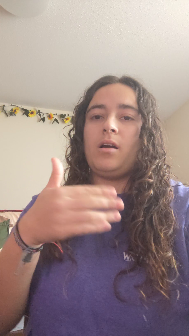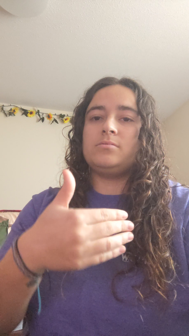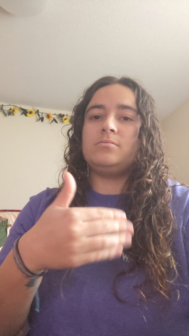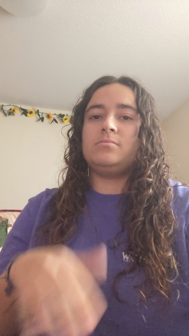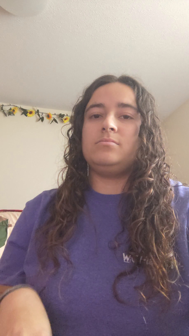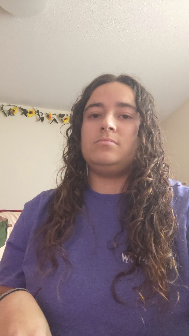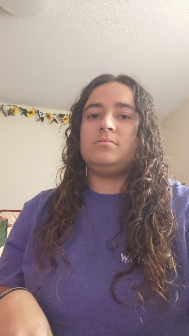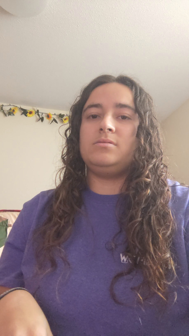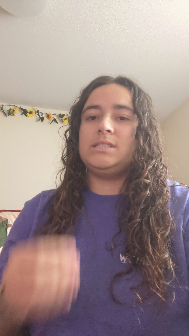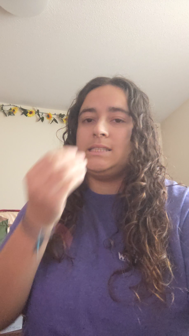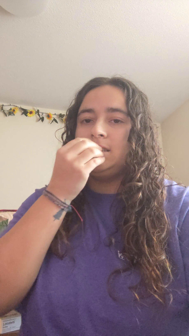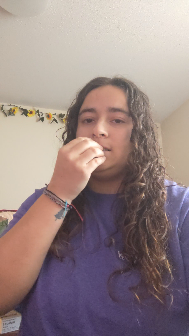eat